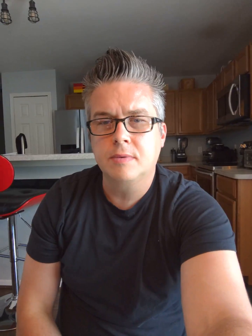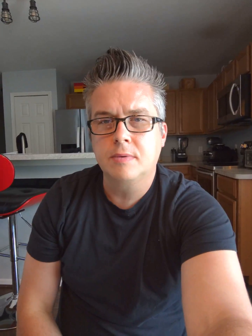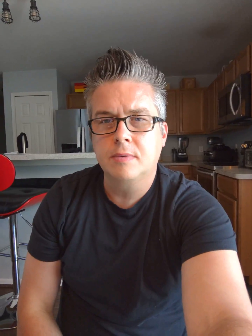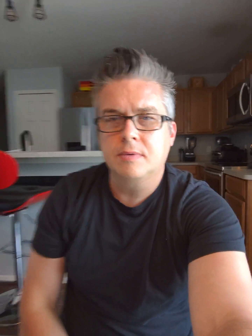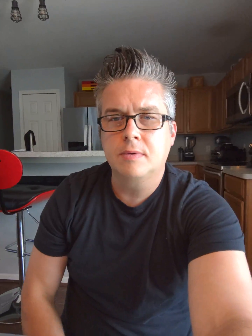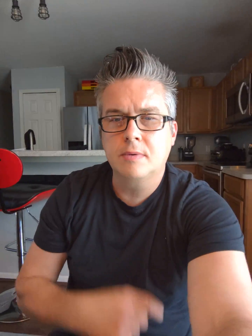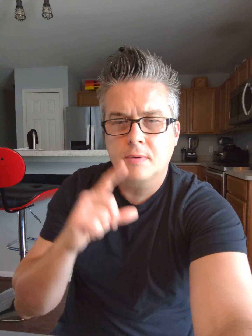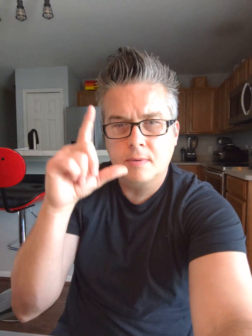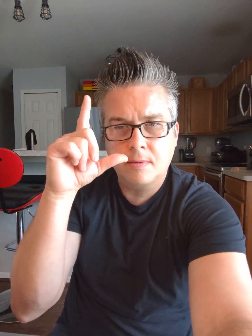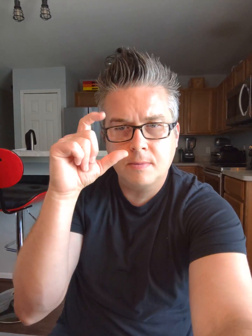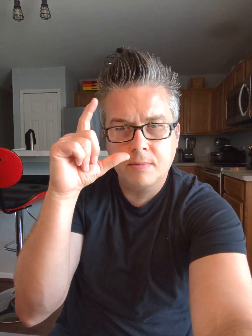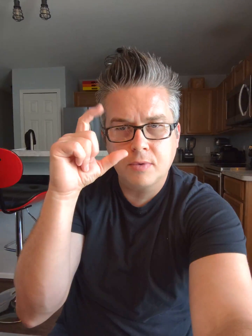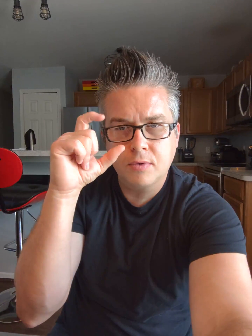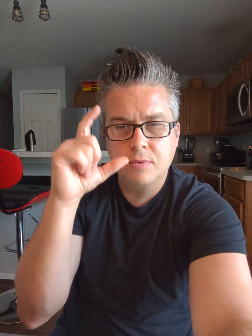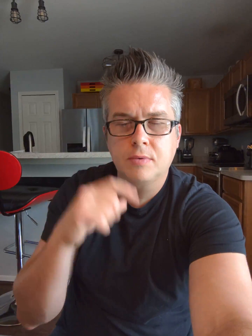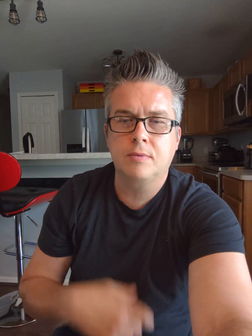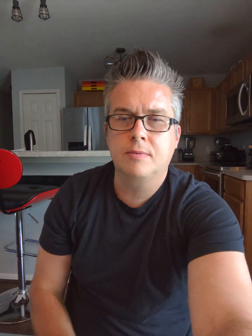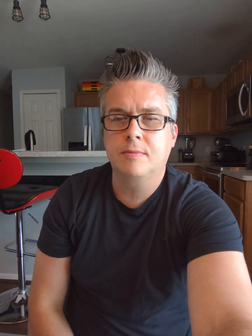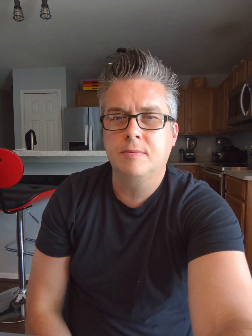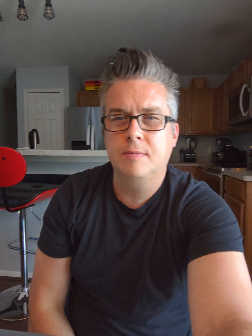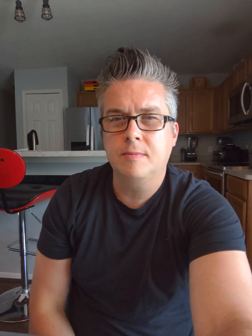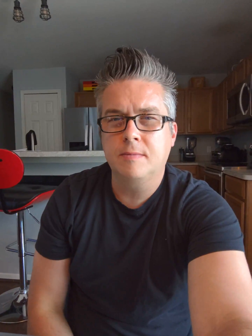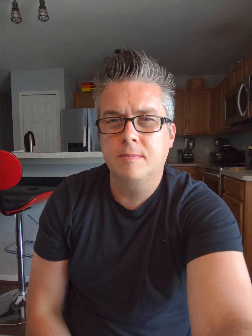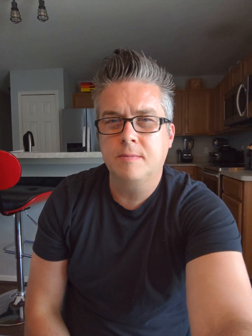camera